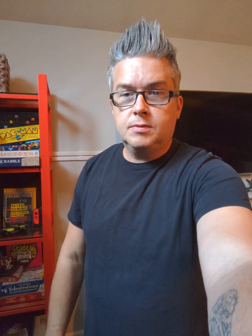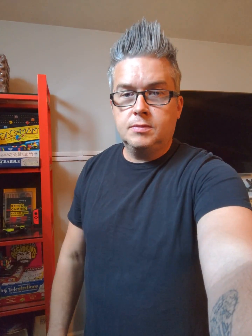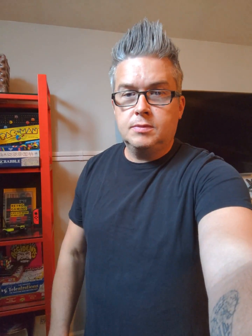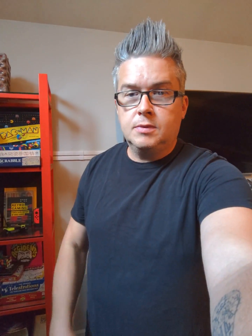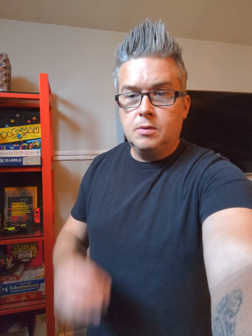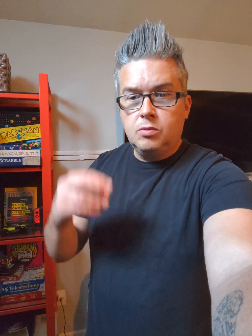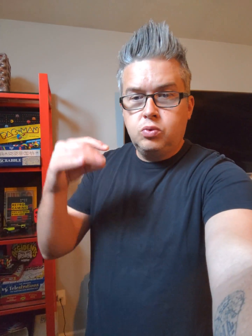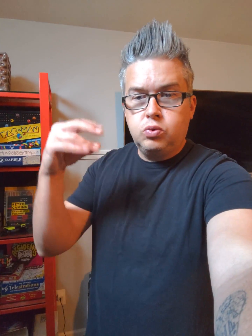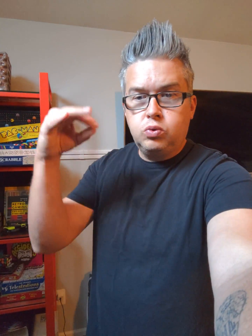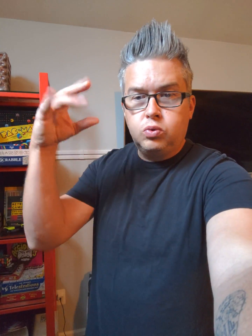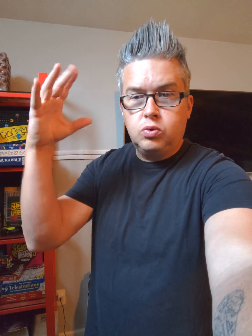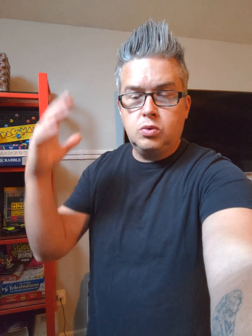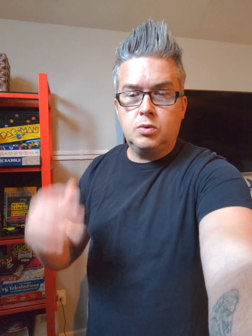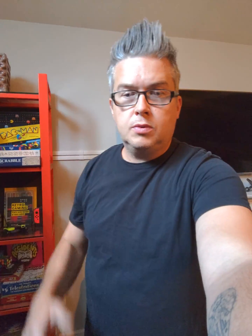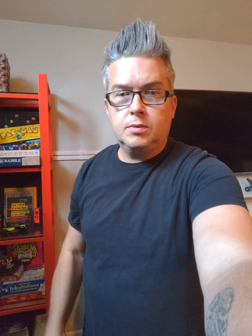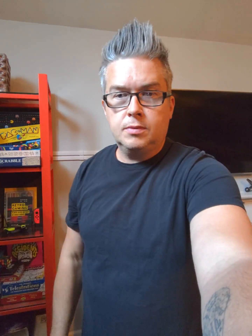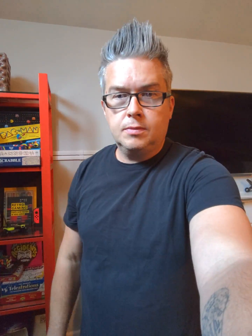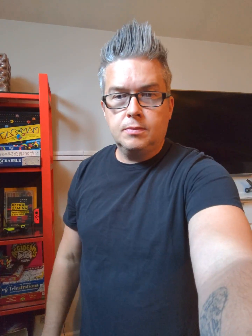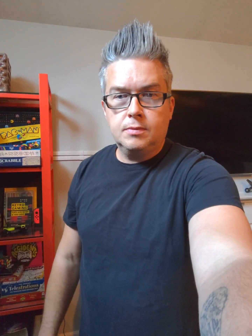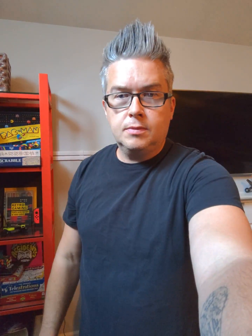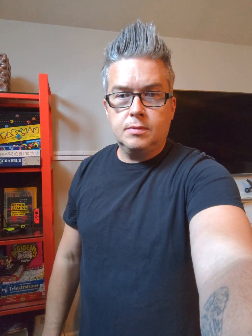bubbles